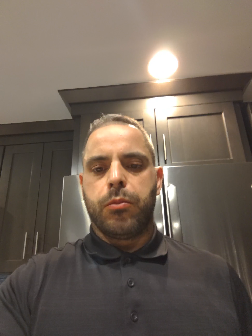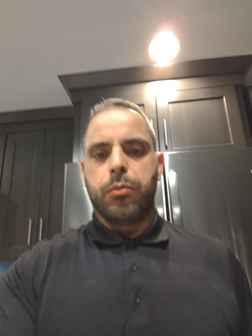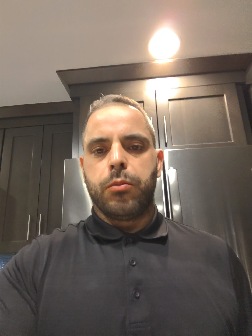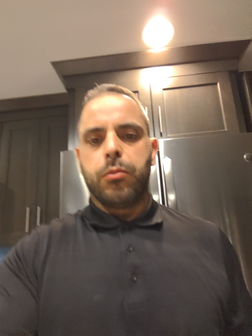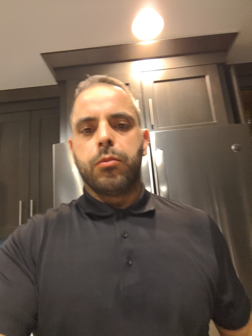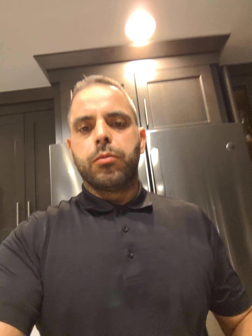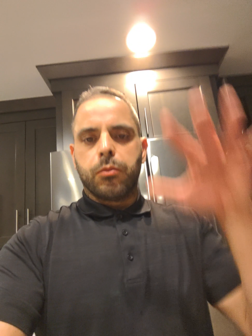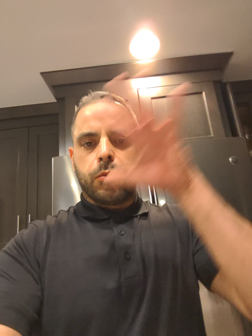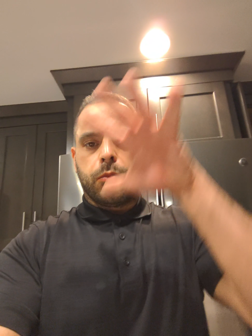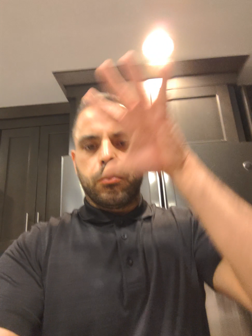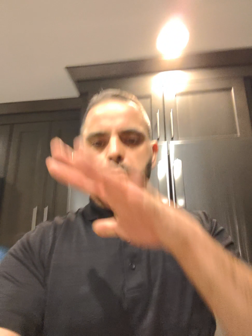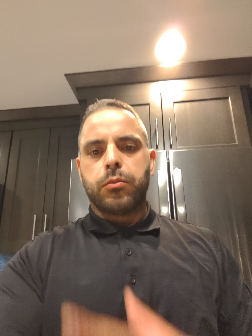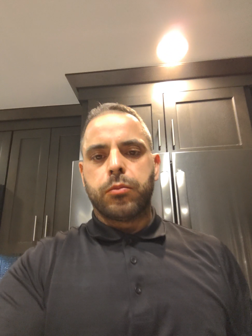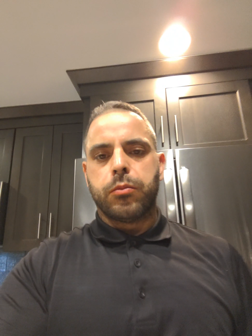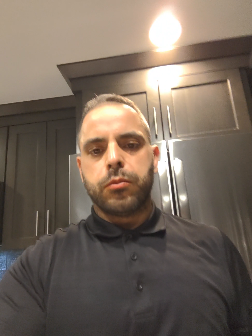alligator